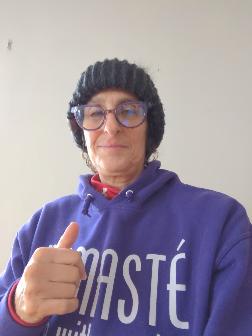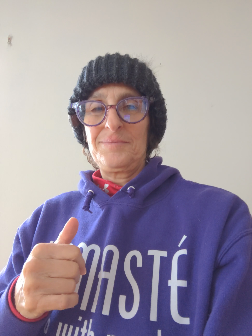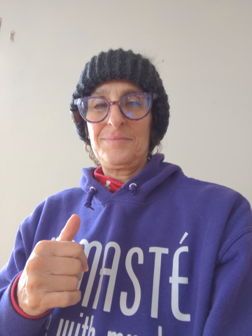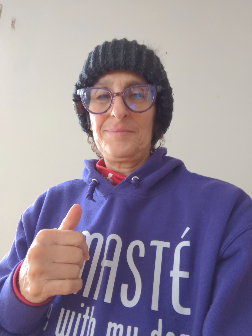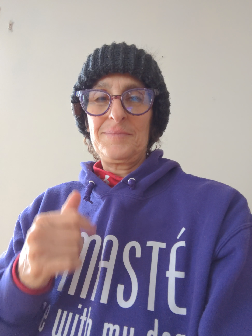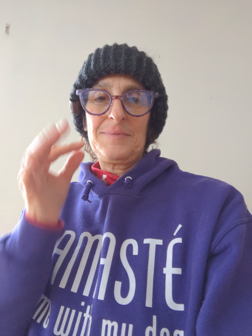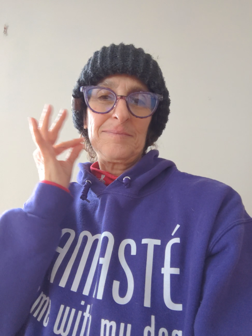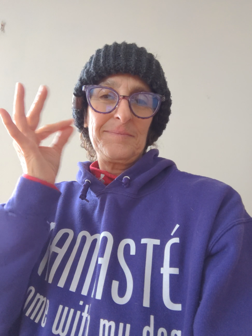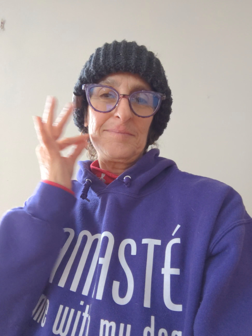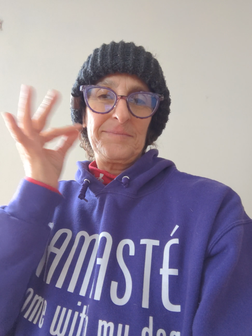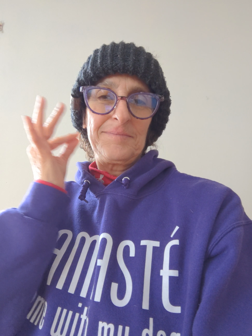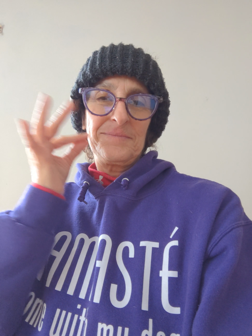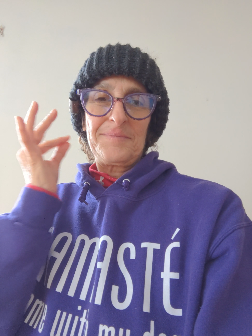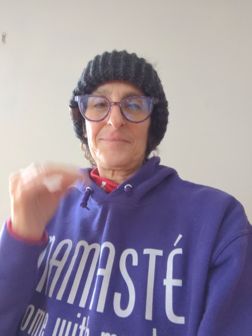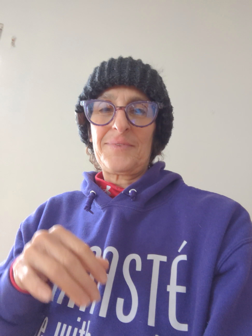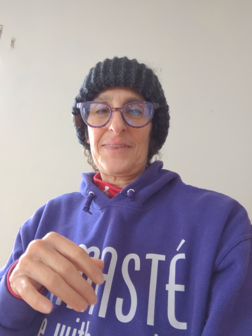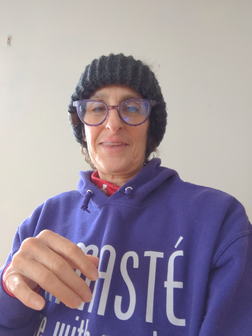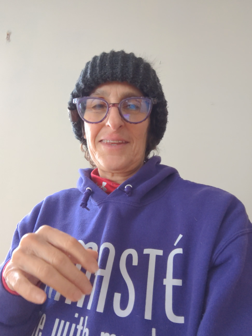cat